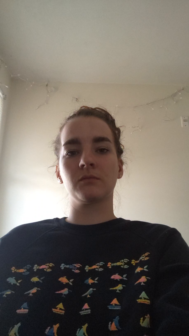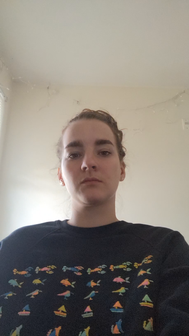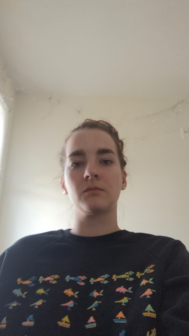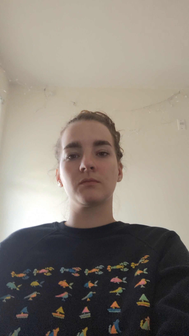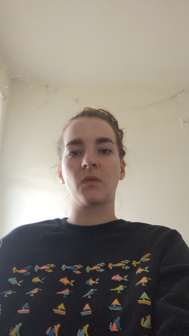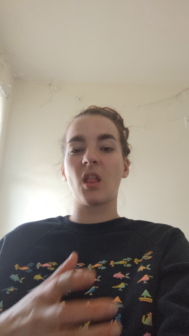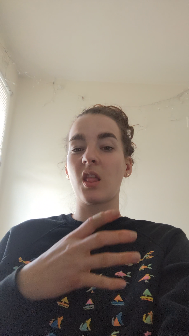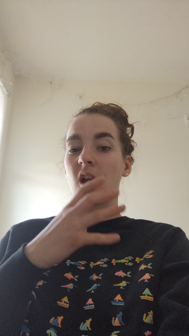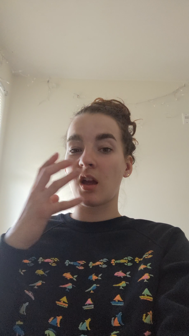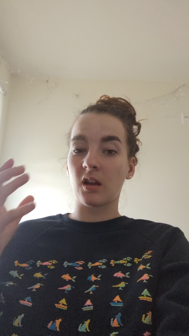a lot